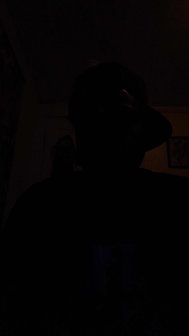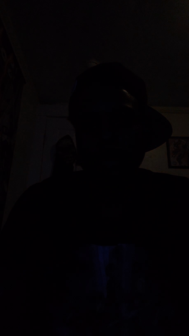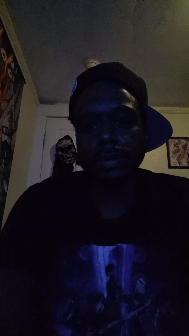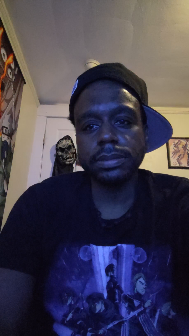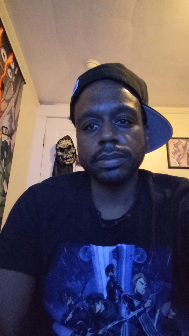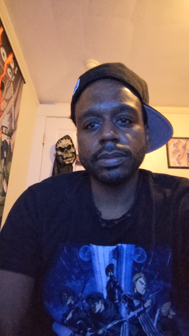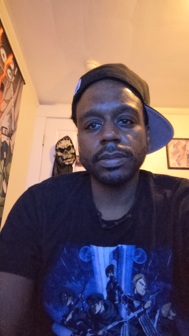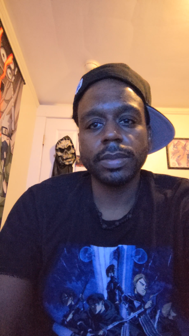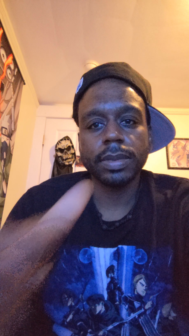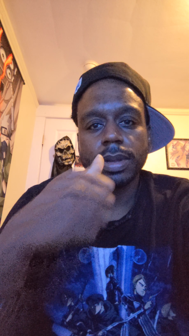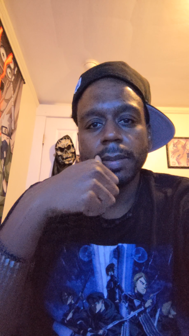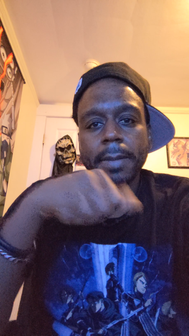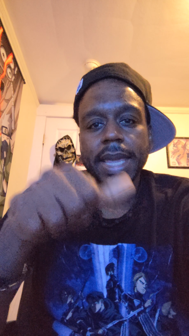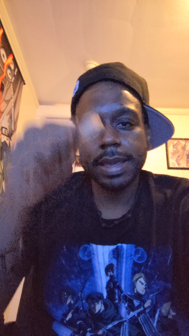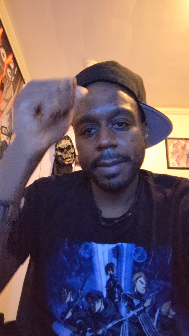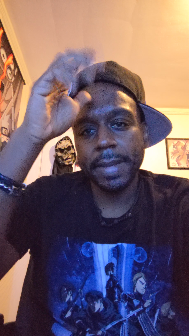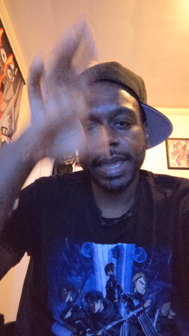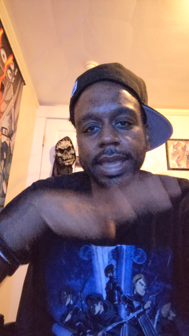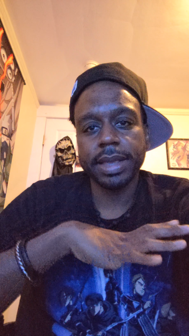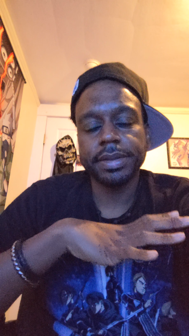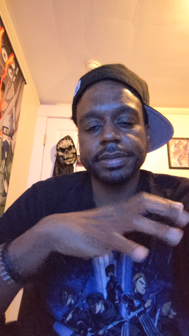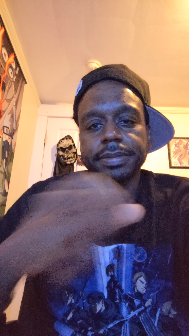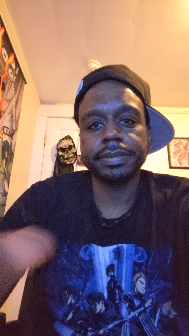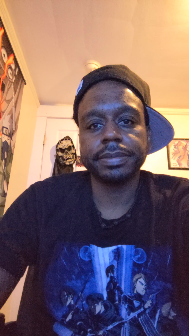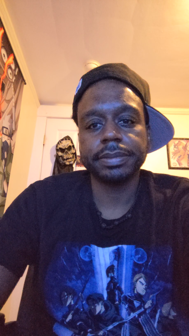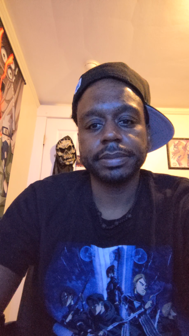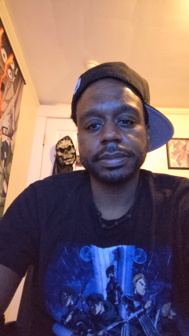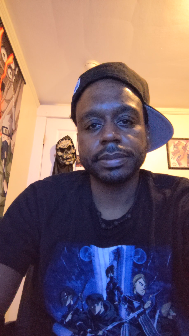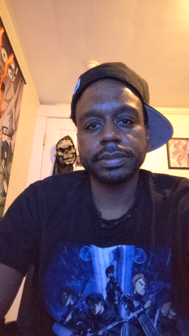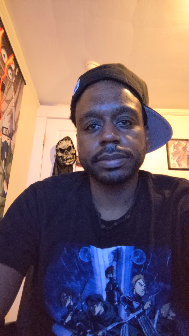mailman